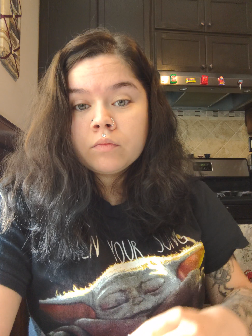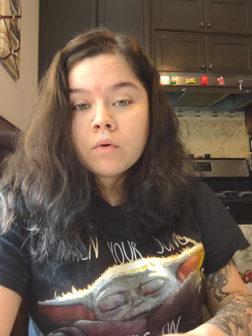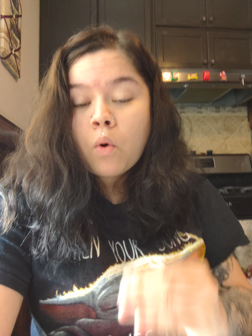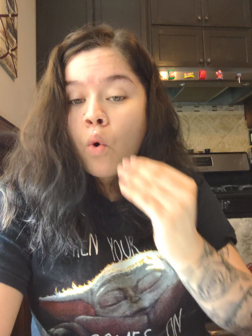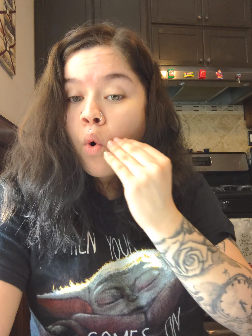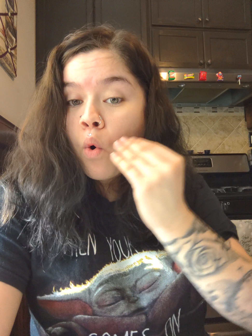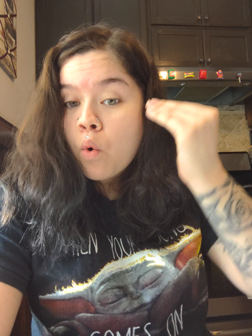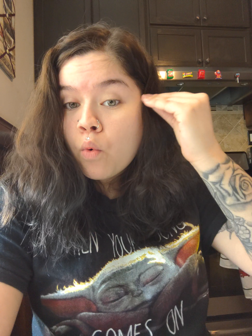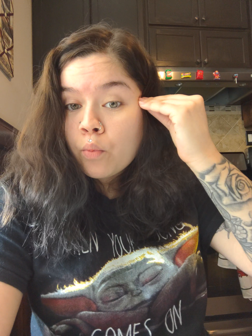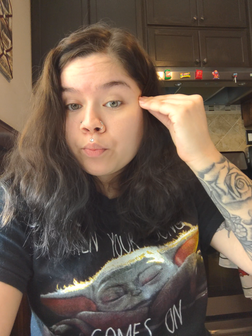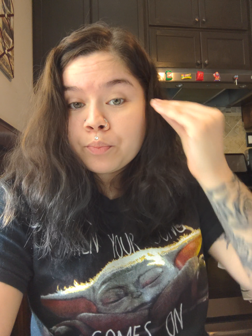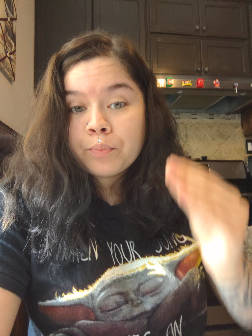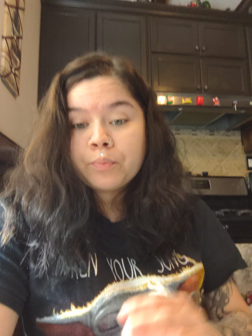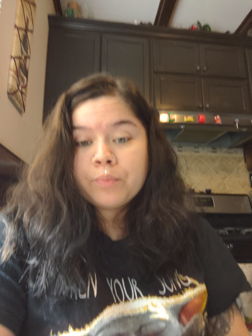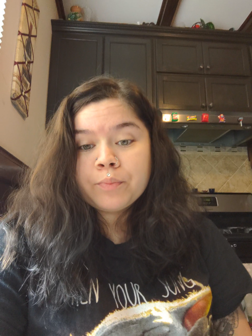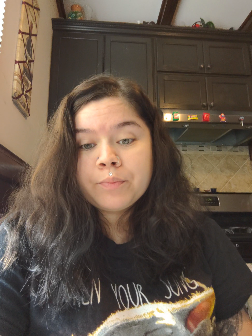home